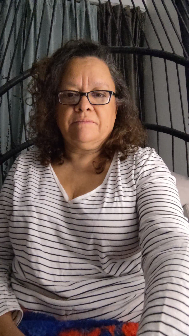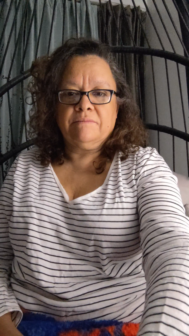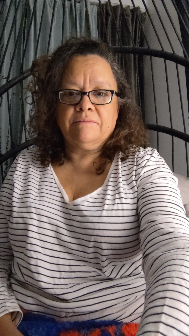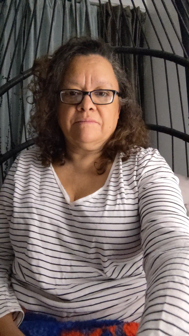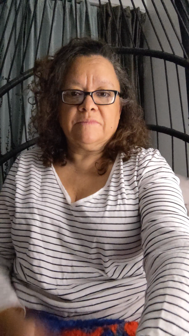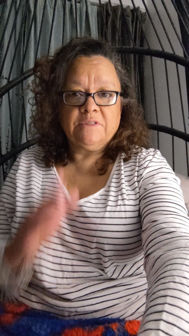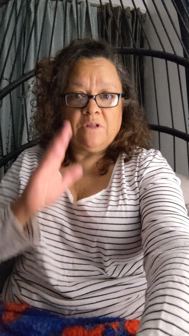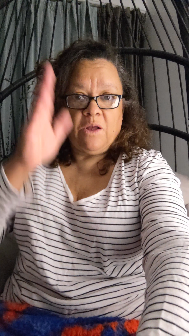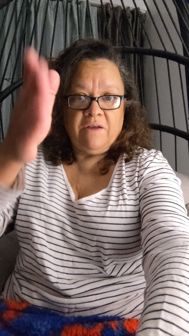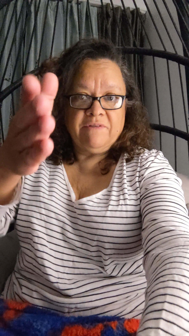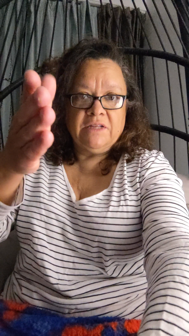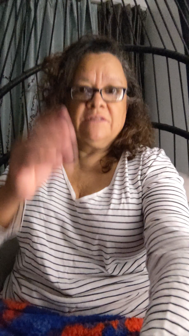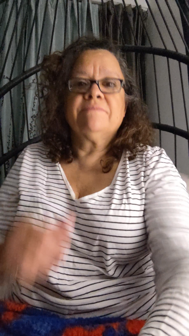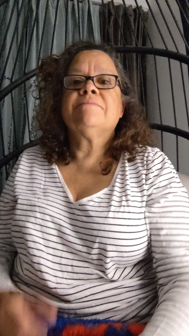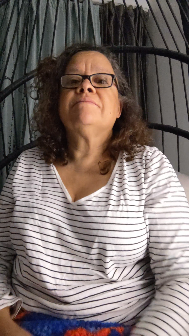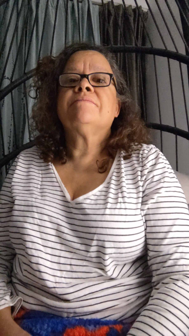over